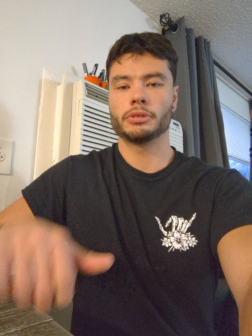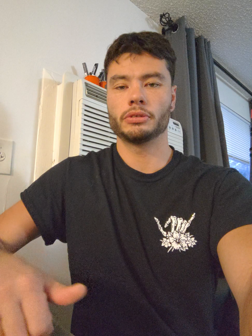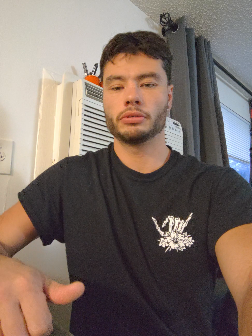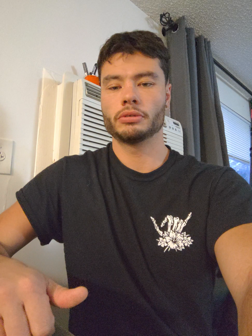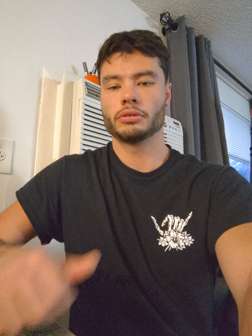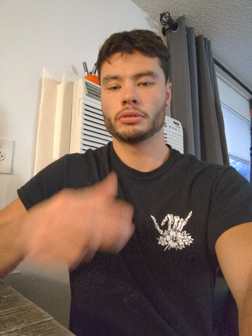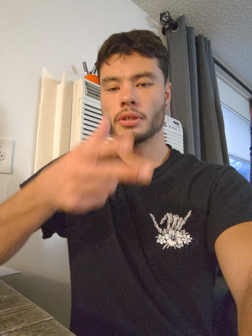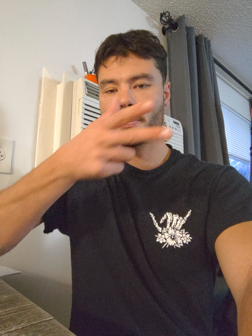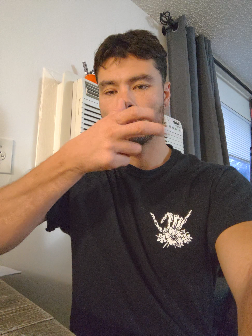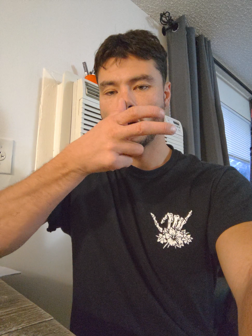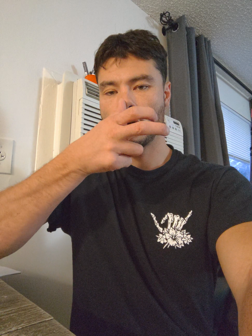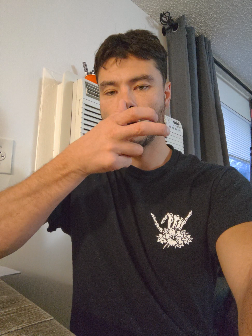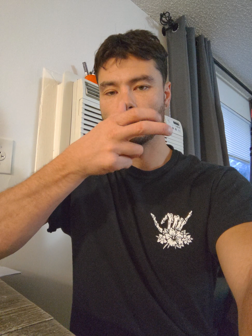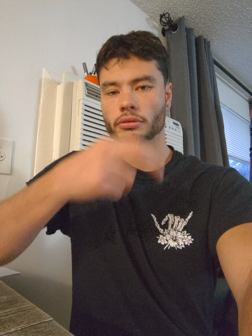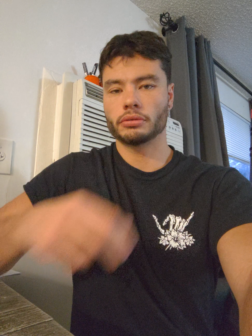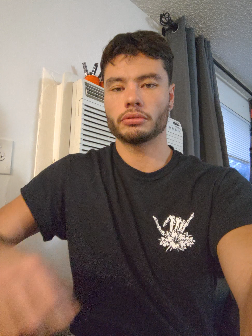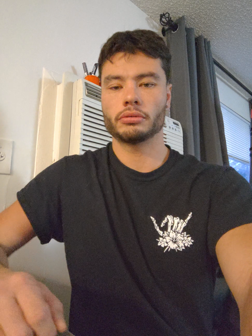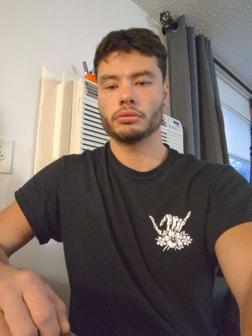bug